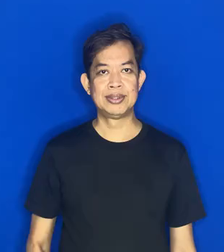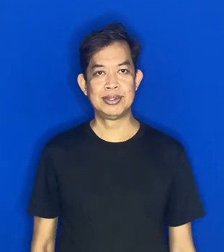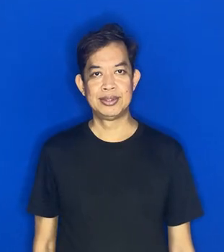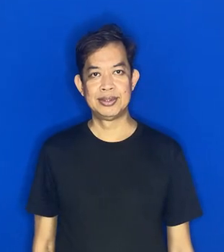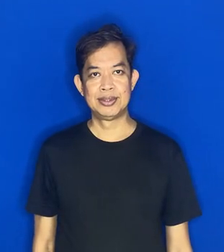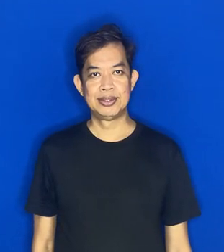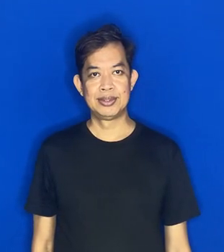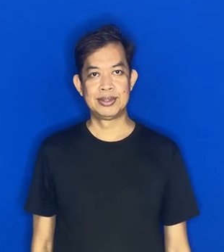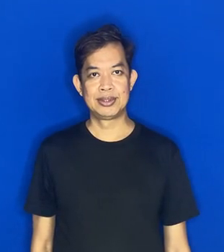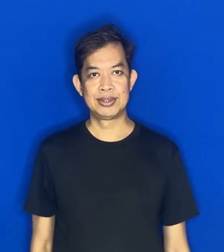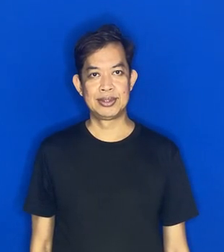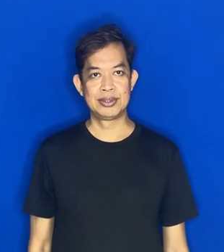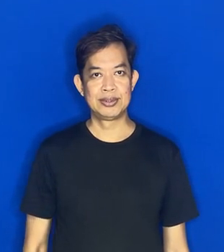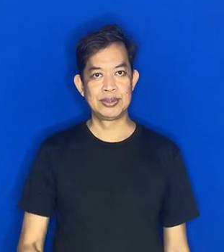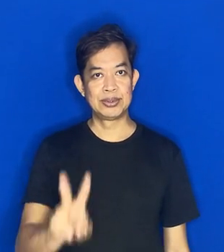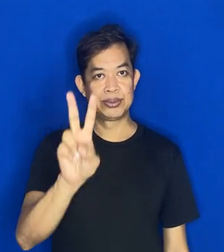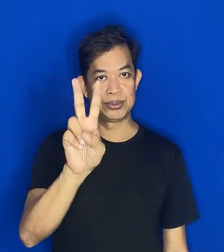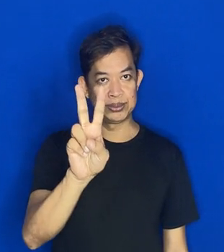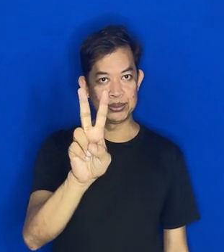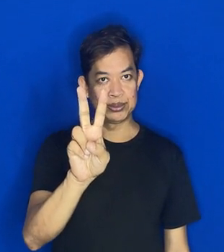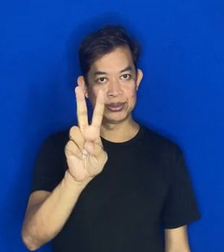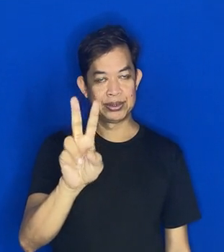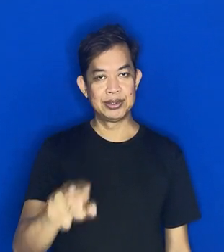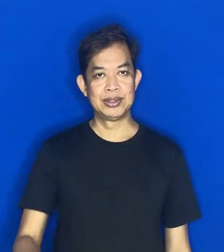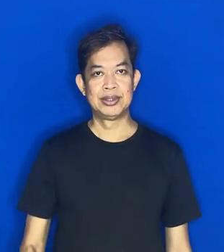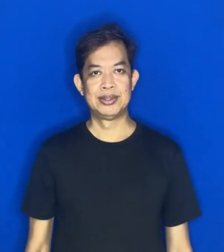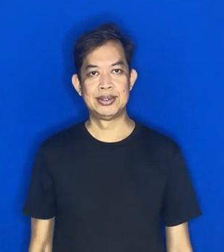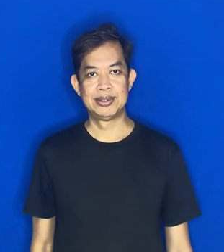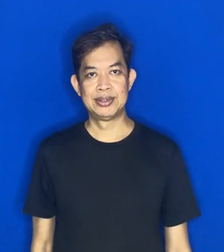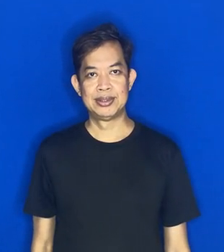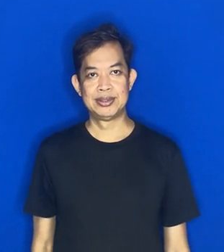two